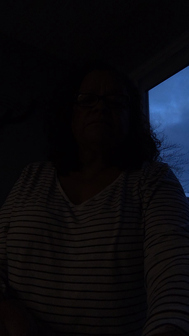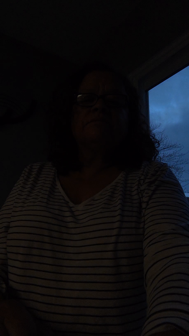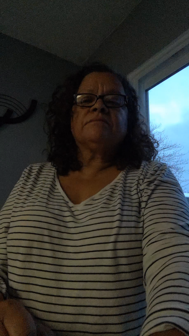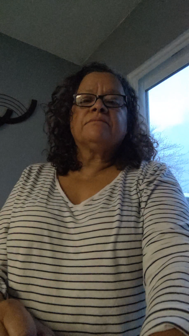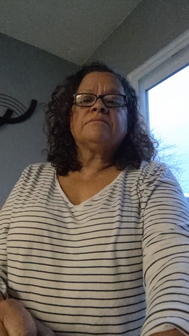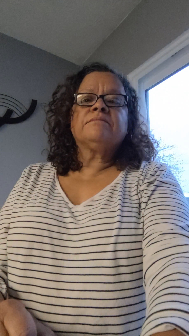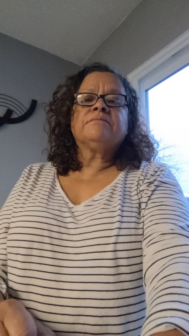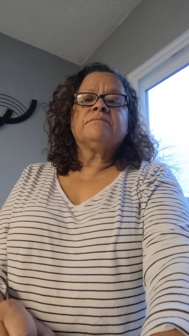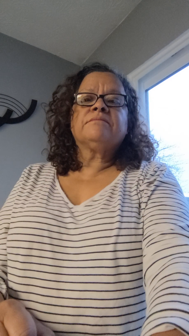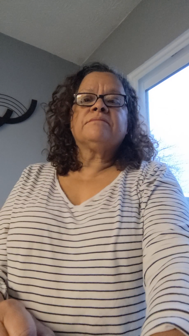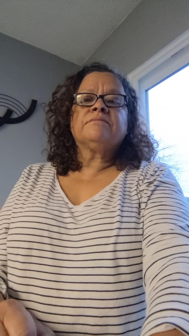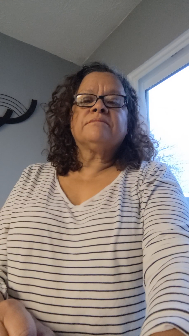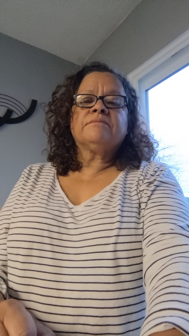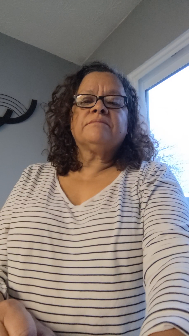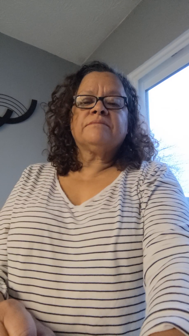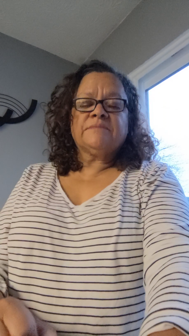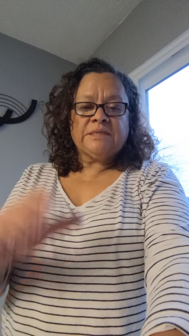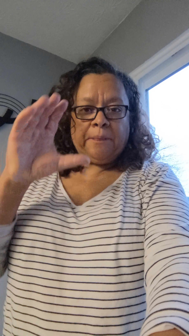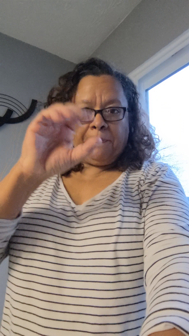bite